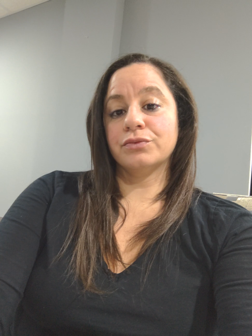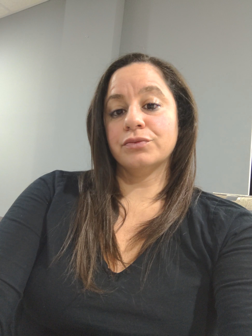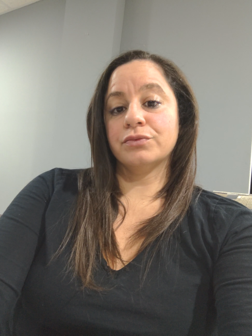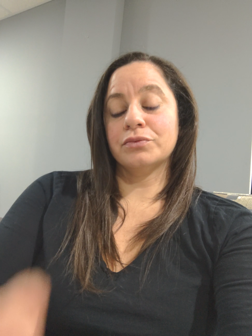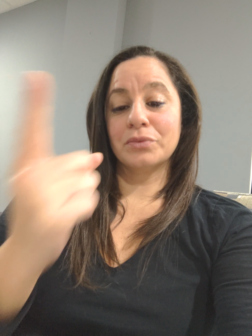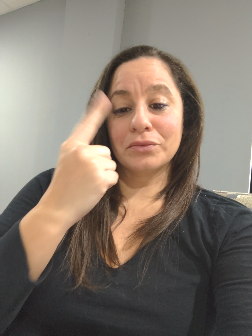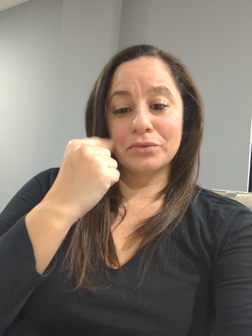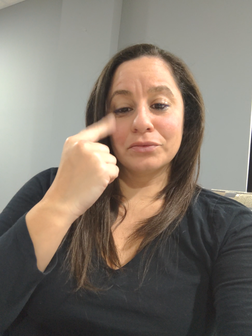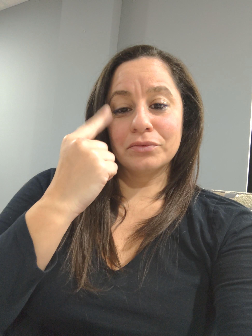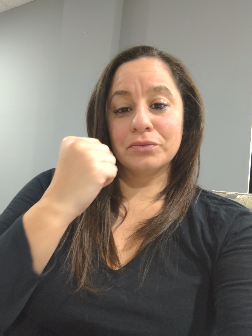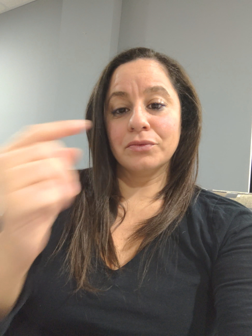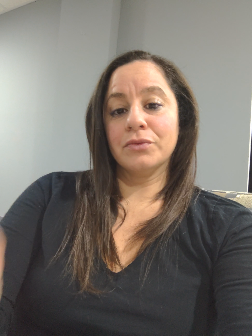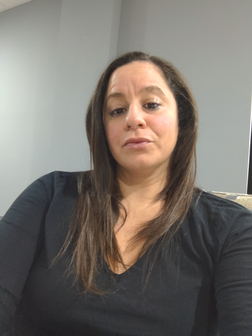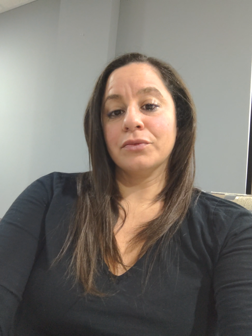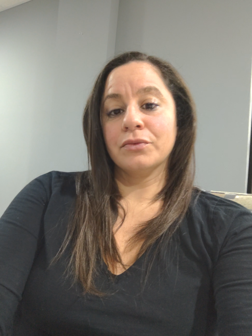cry